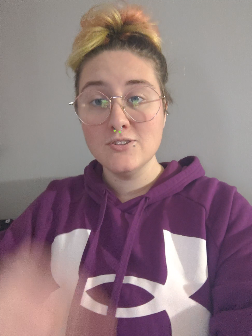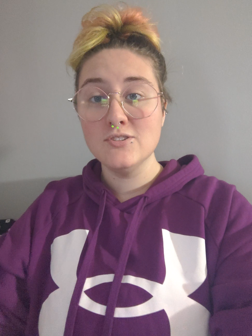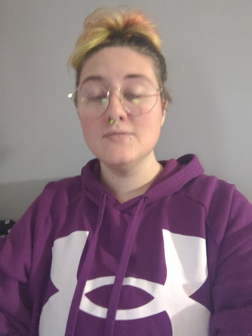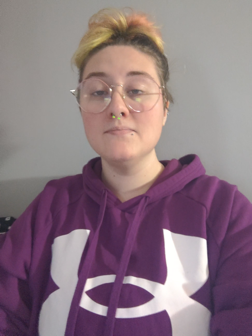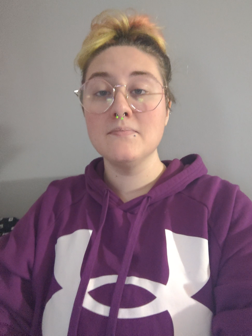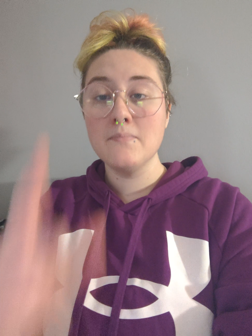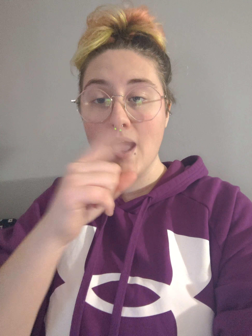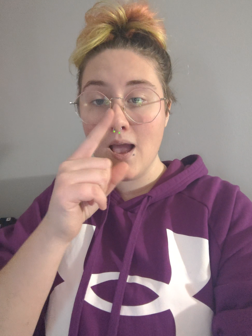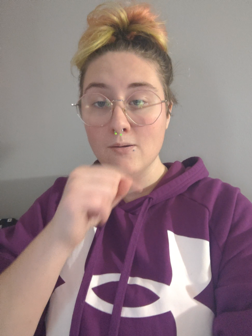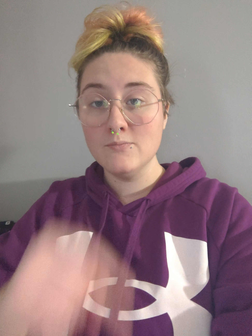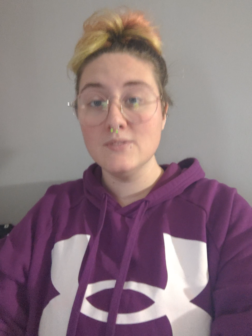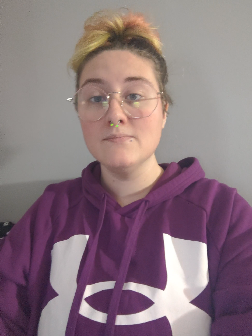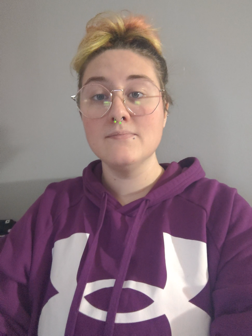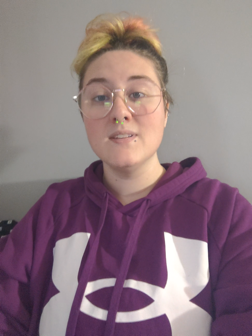mouse